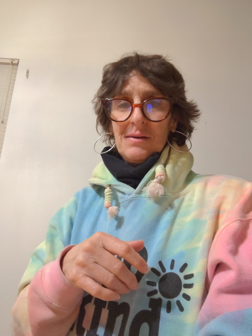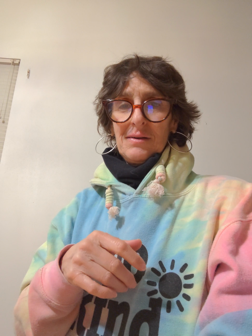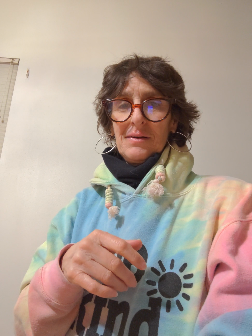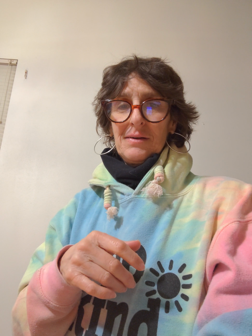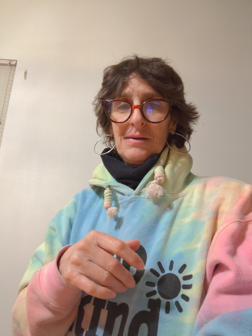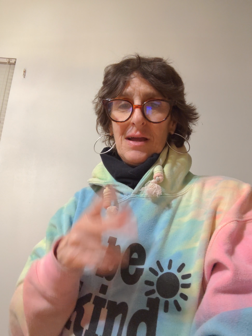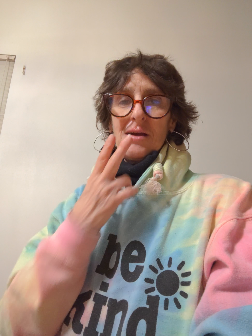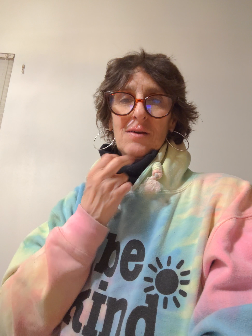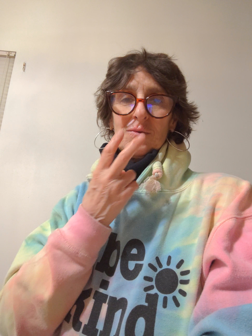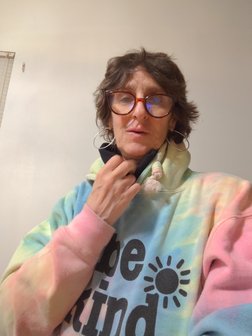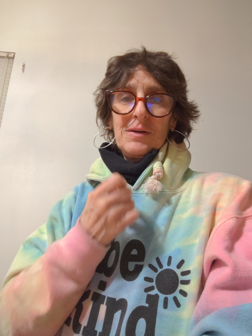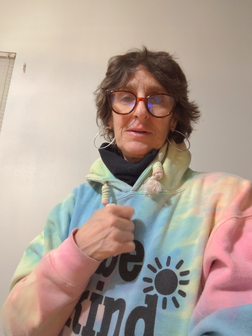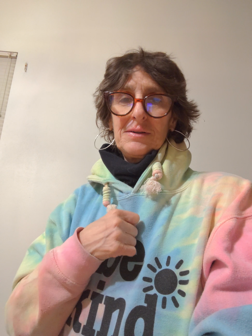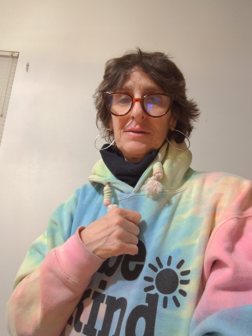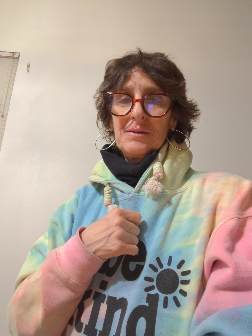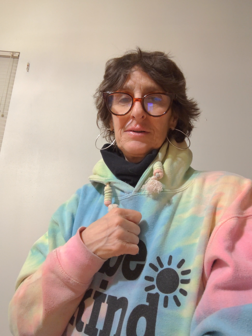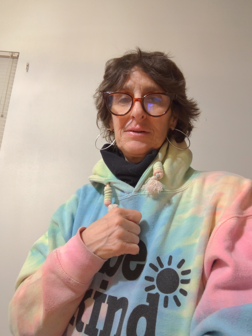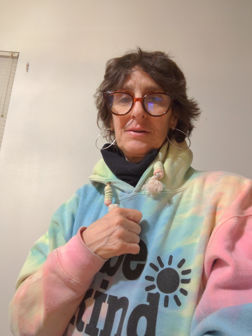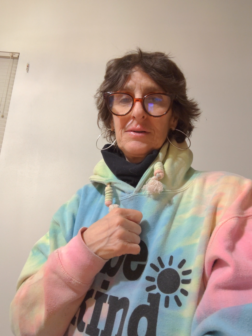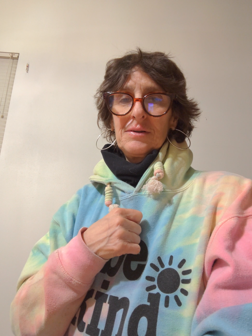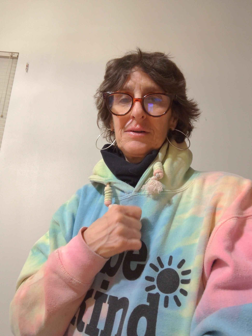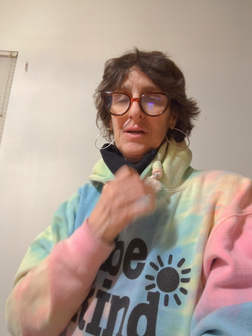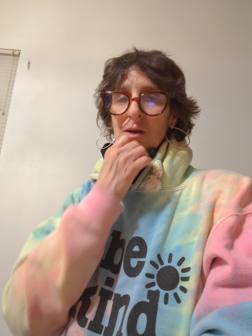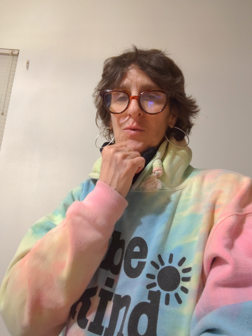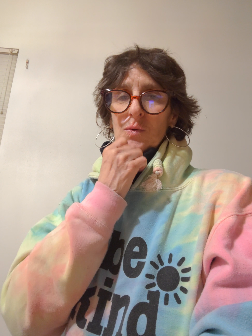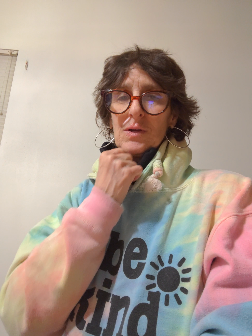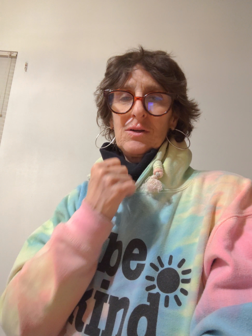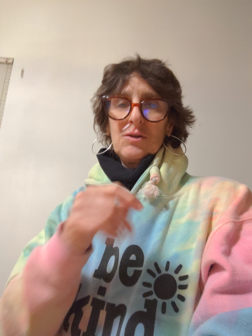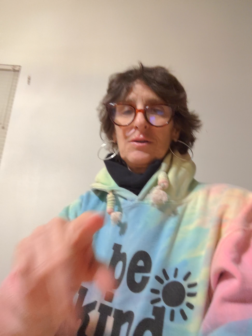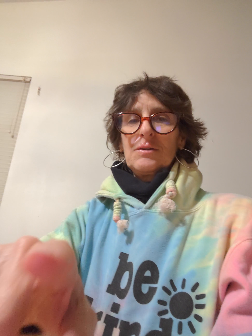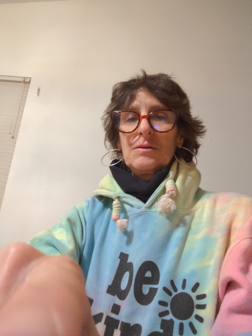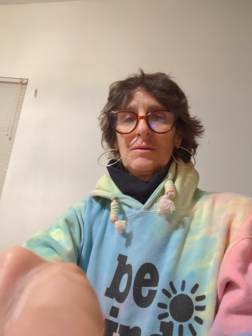underwear